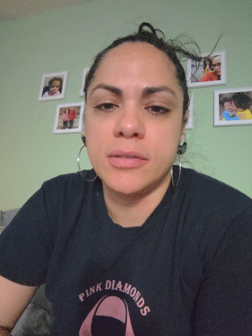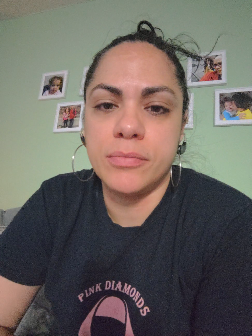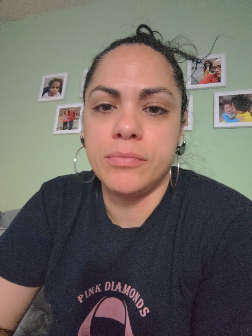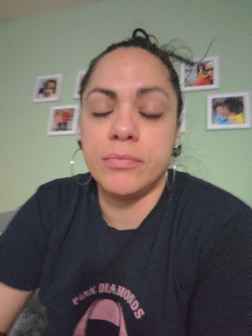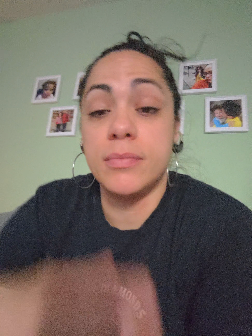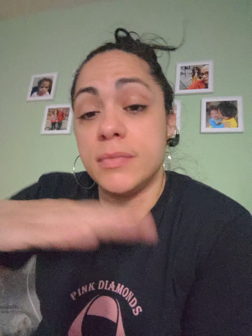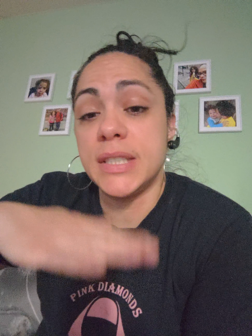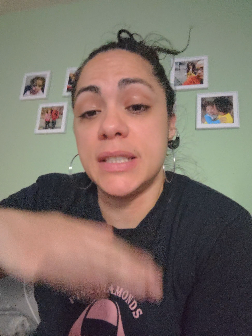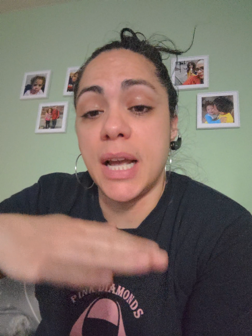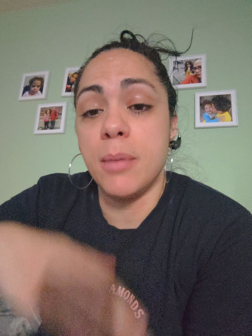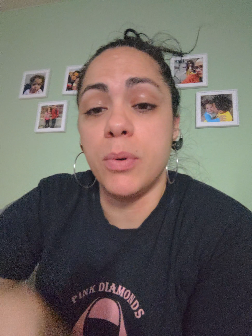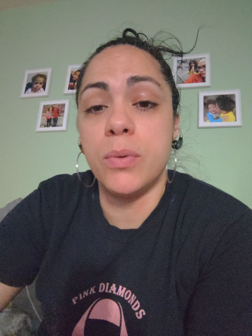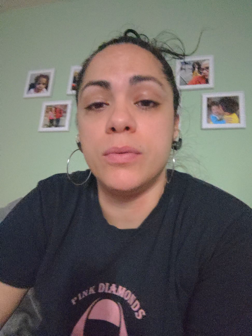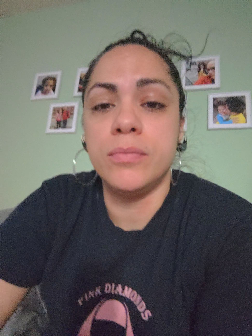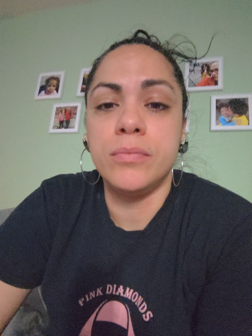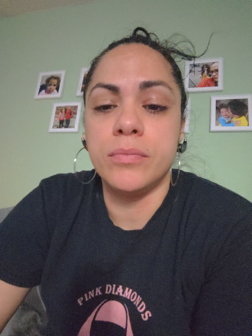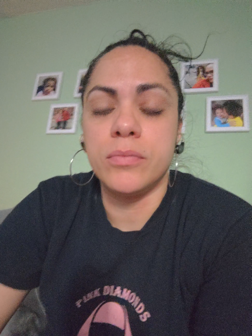table